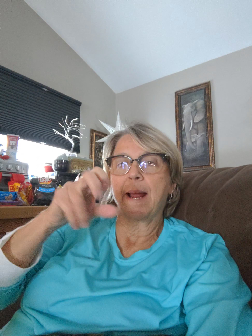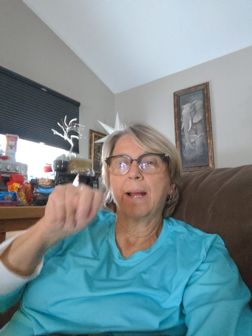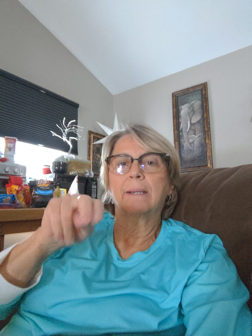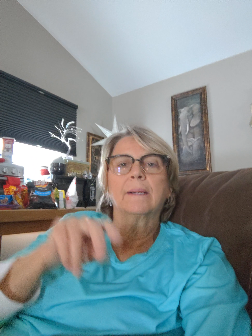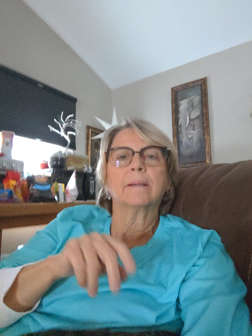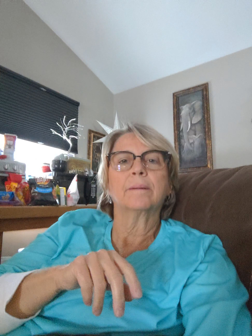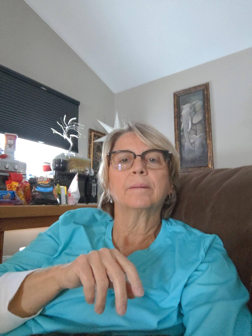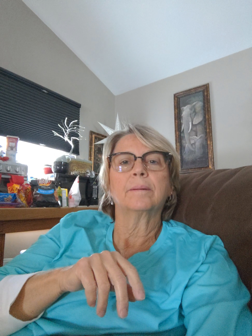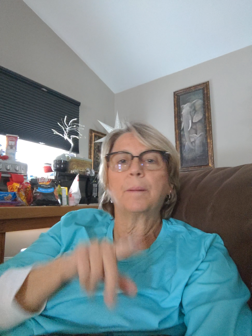pen